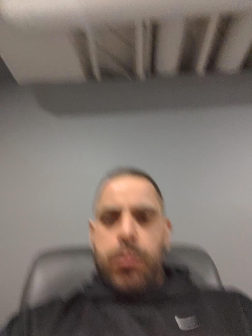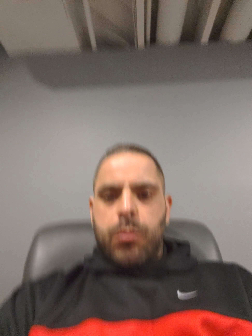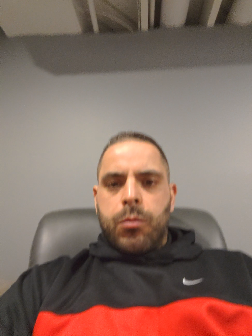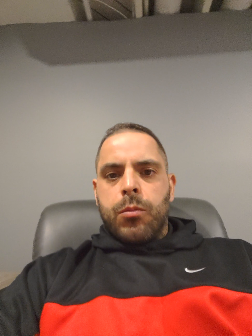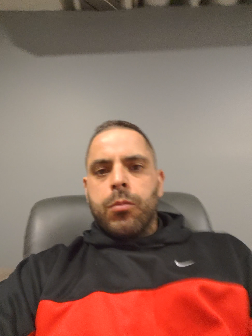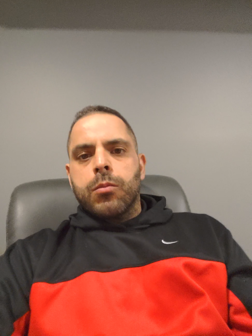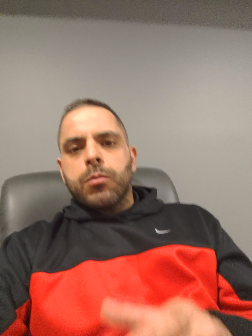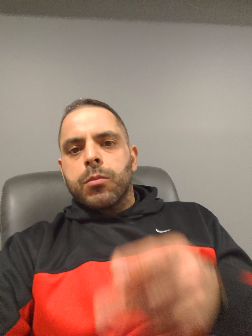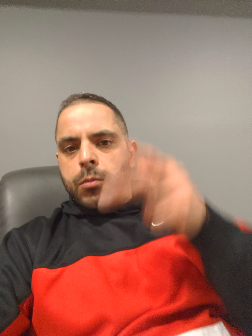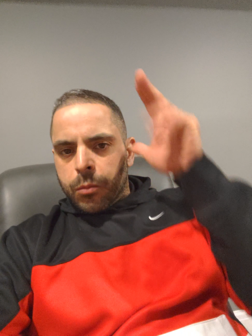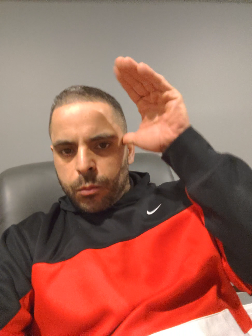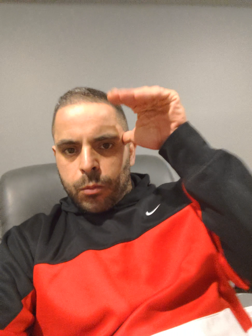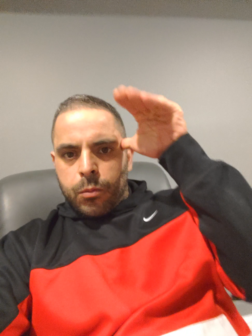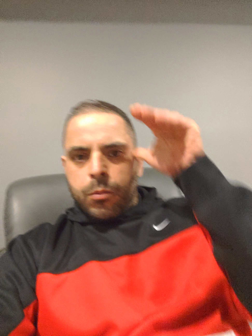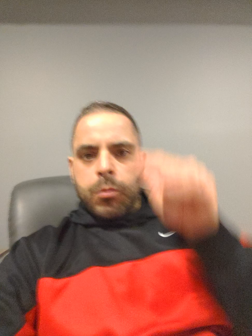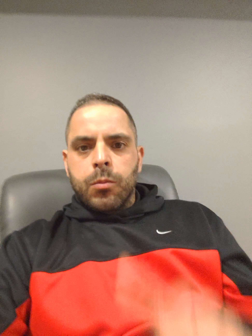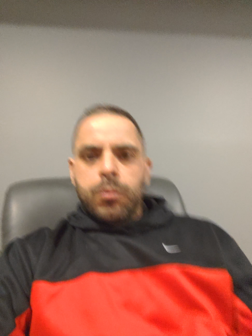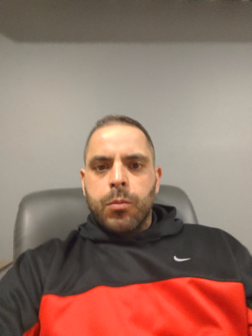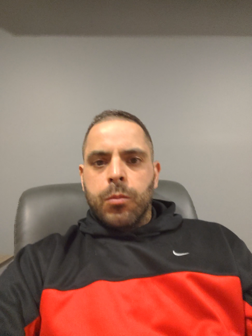donkey